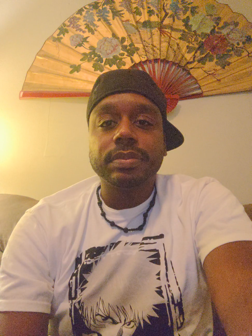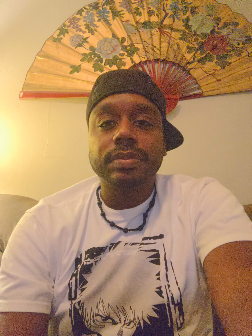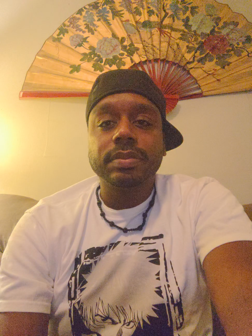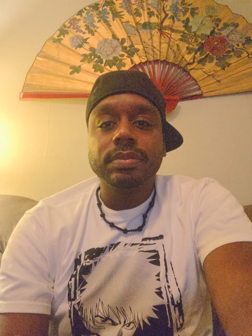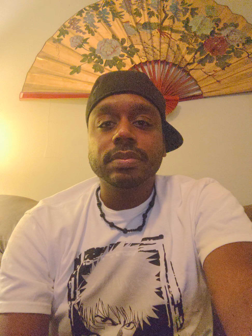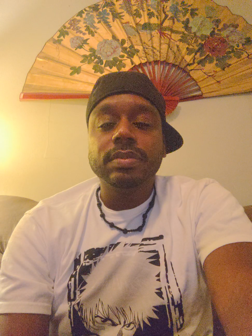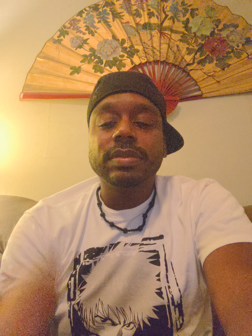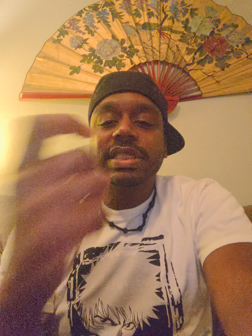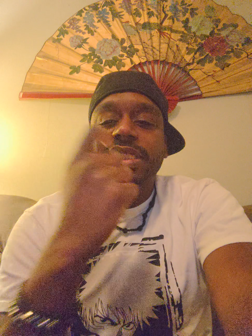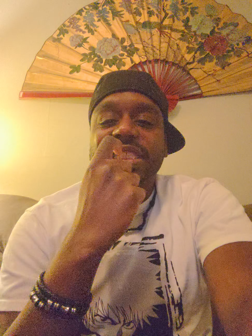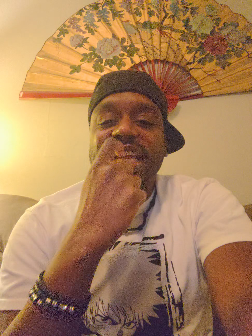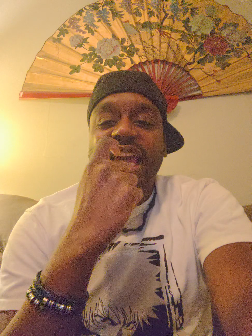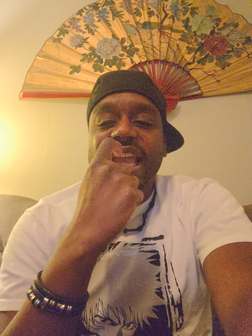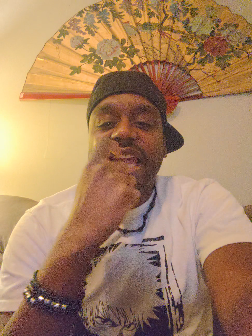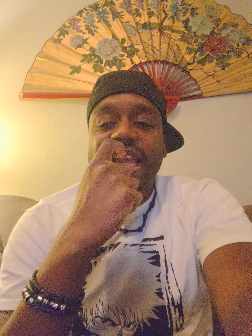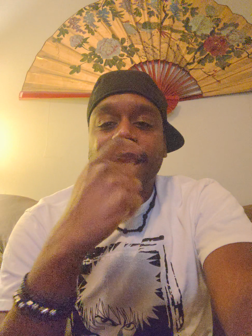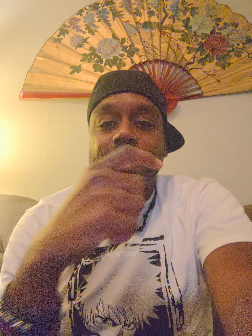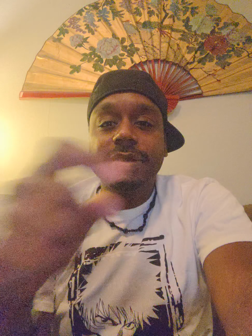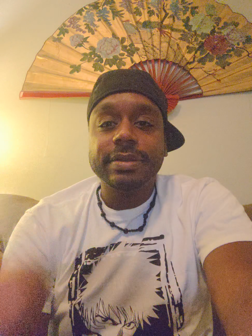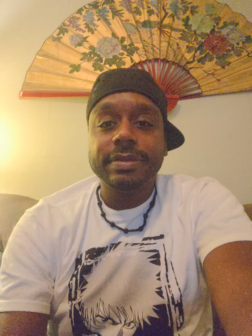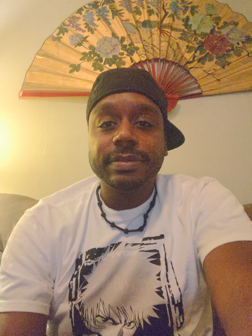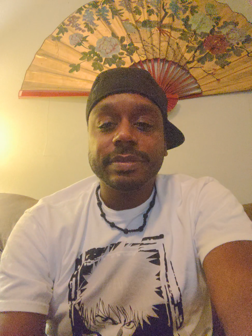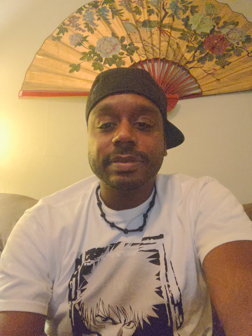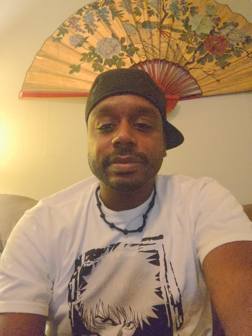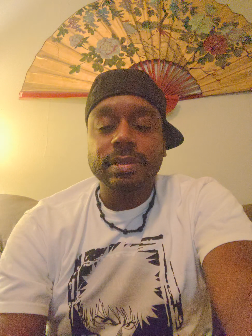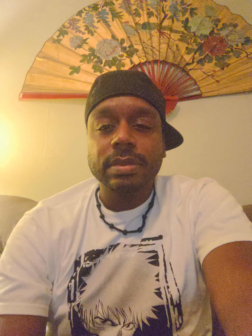window